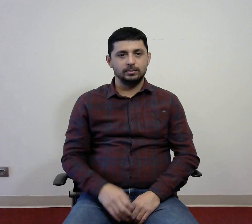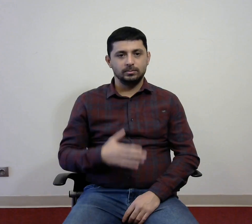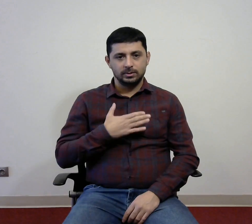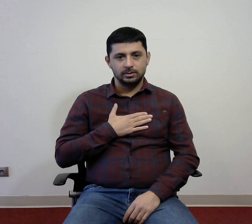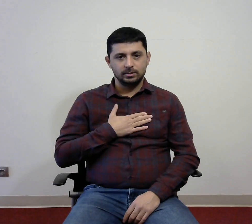mən